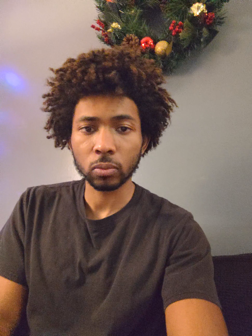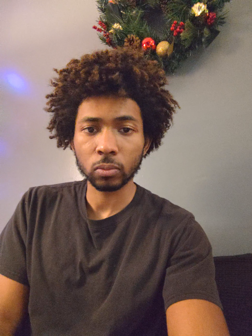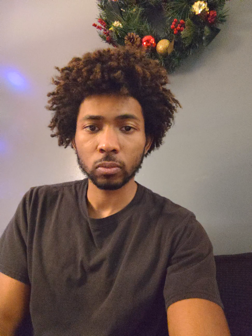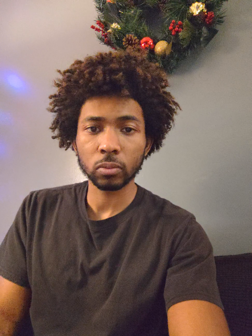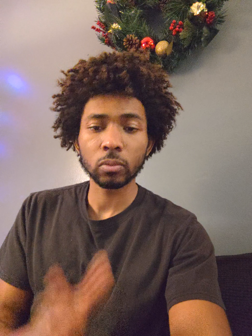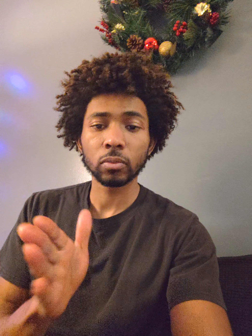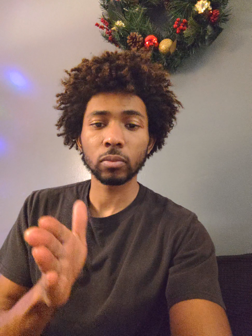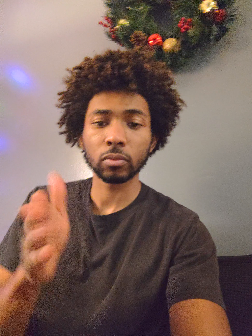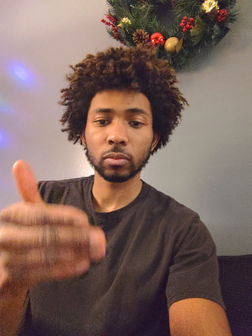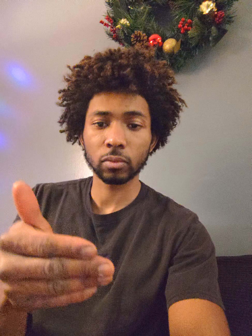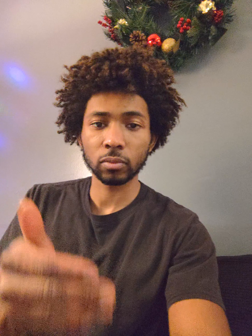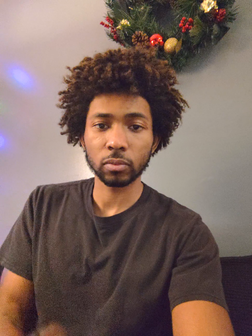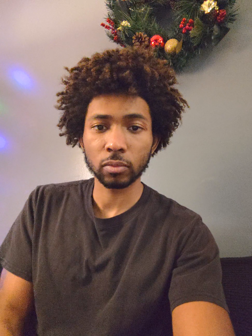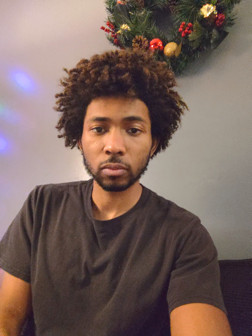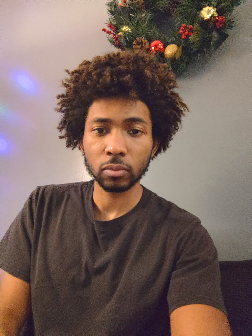room